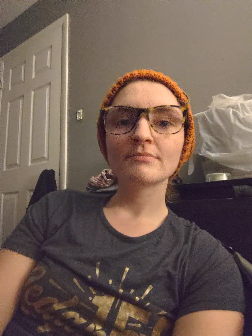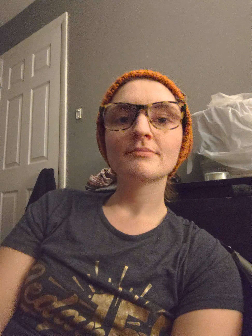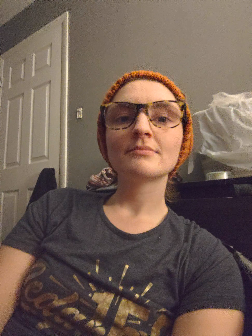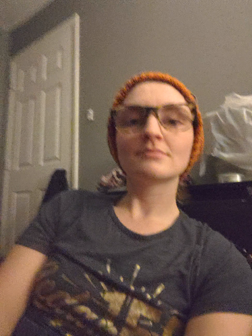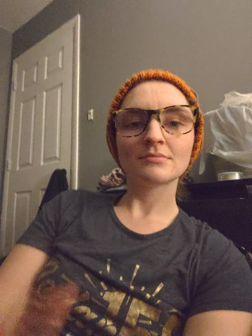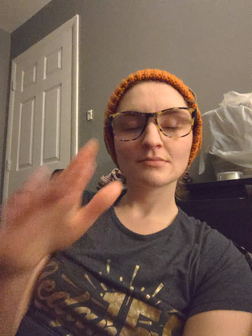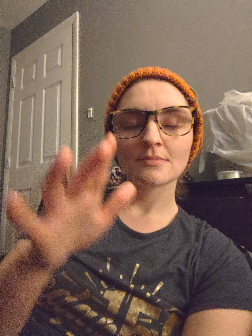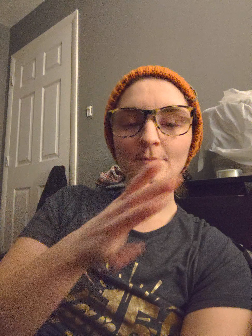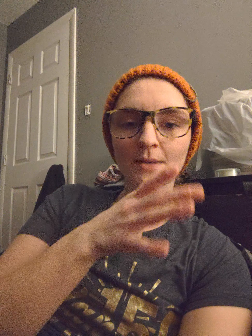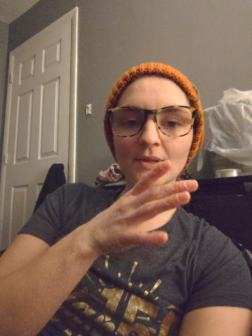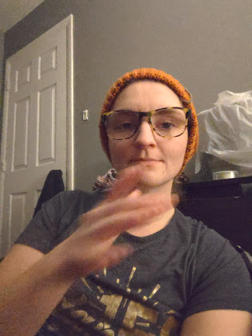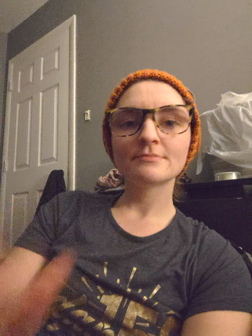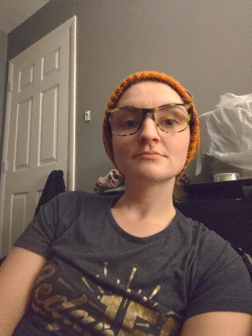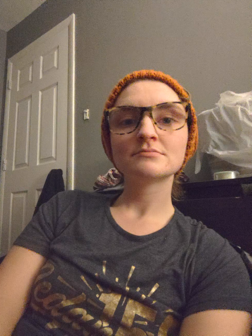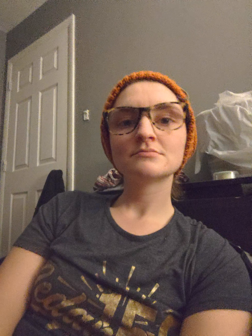mom